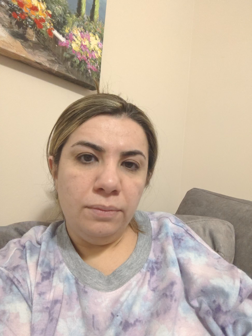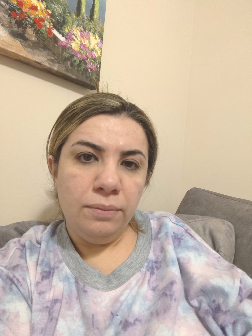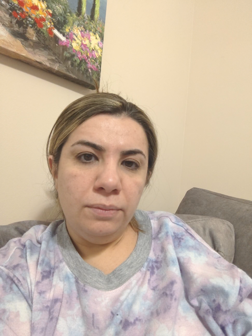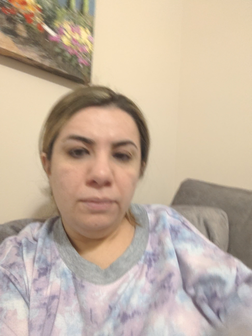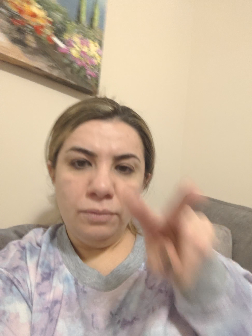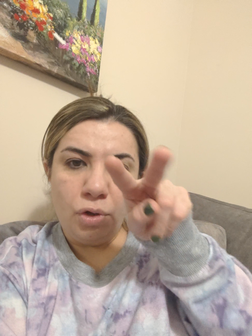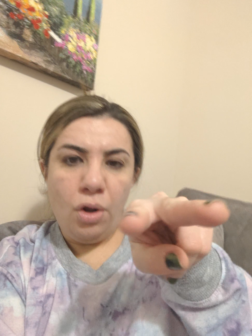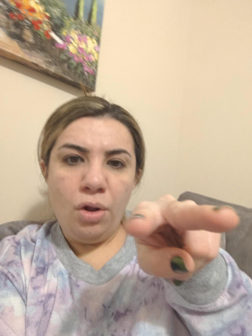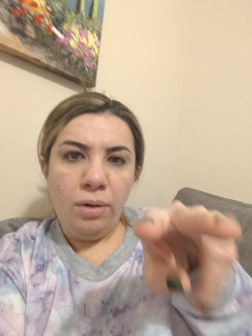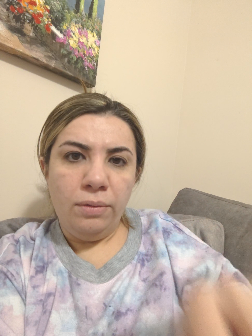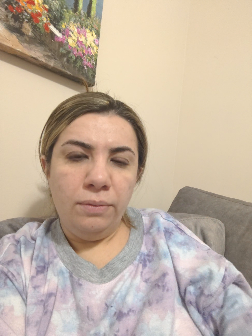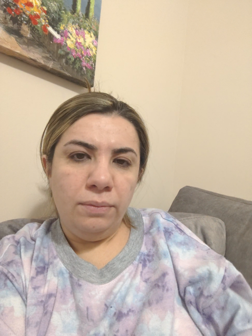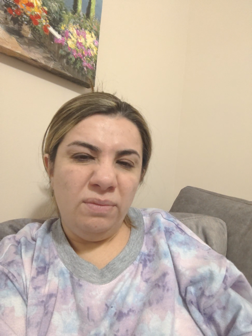look